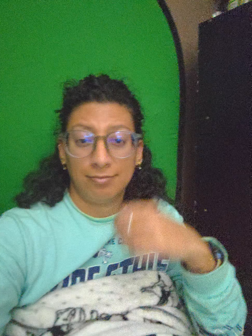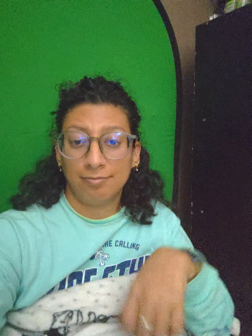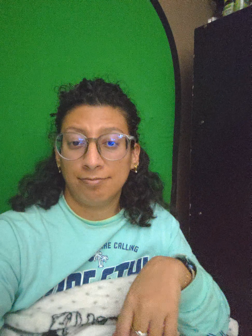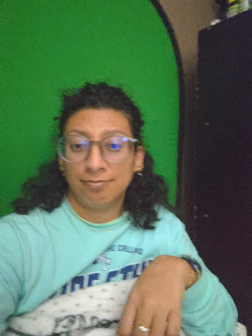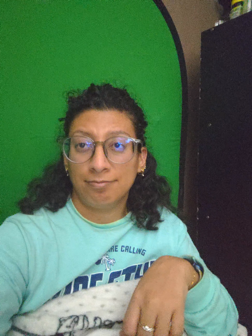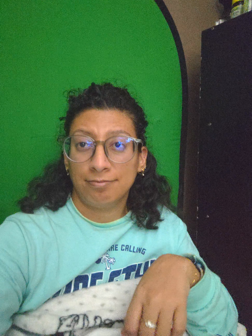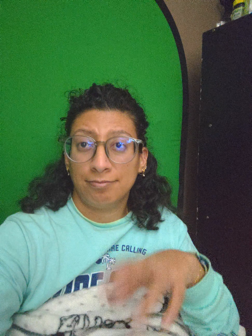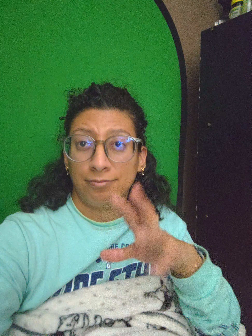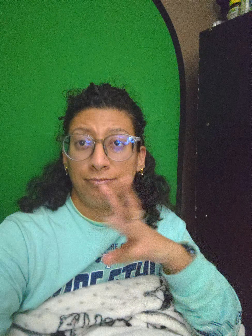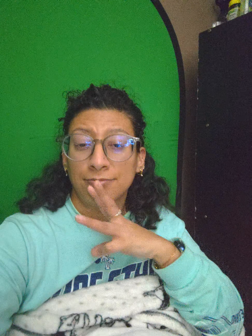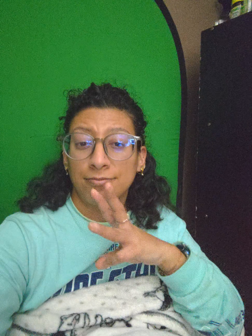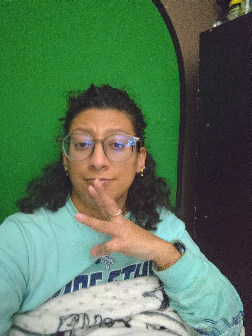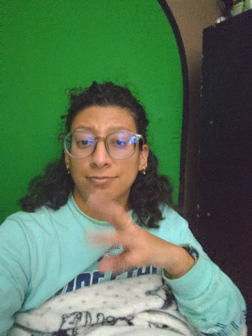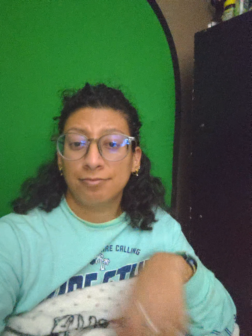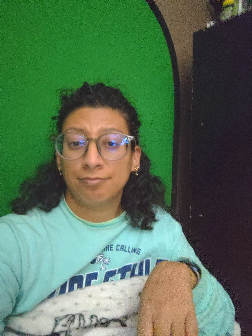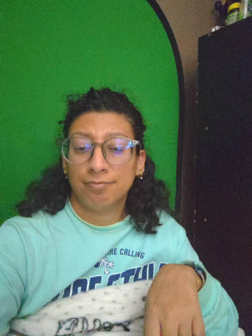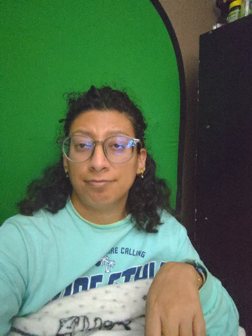water